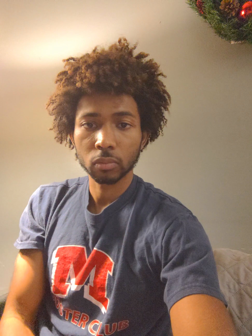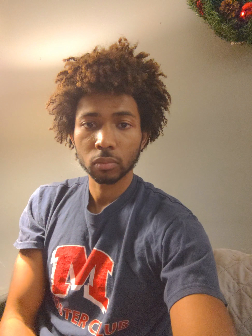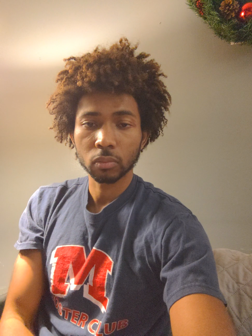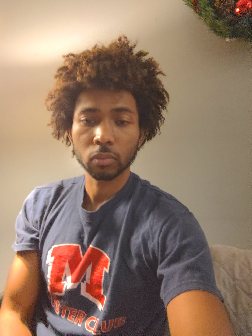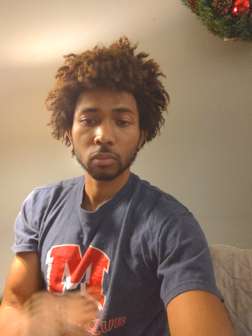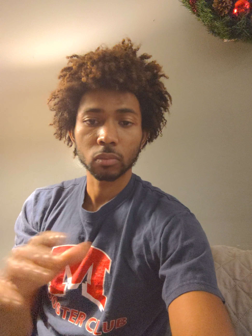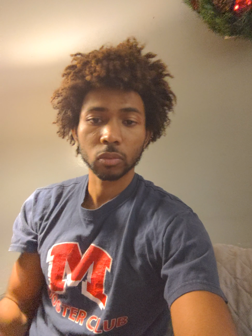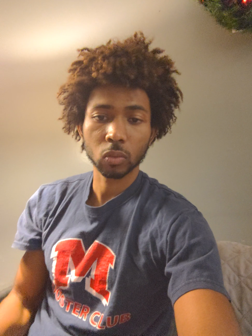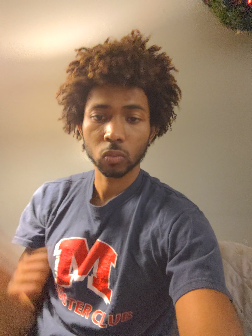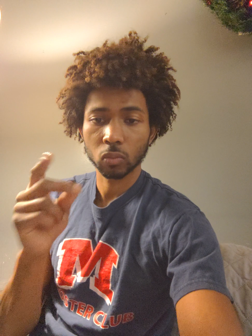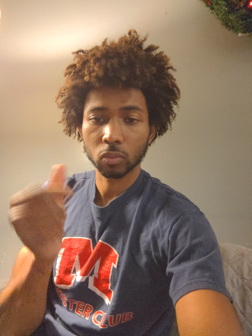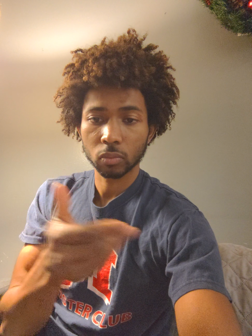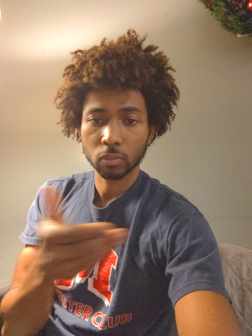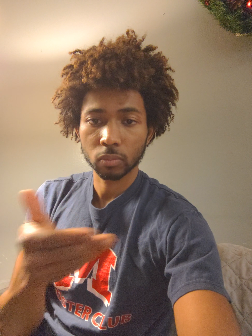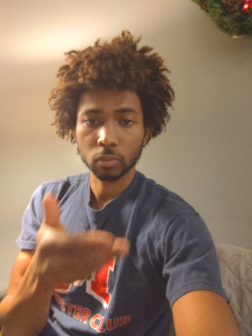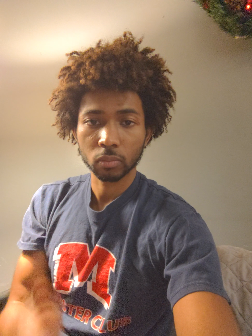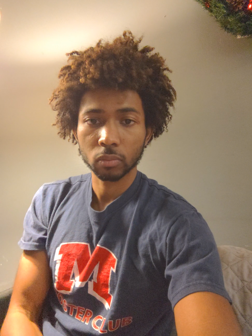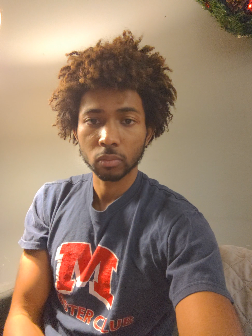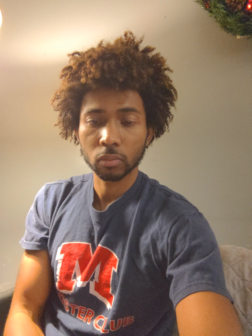puppy